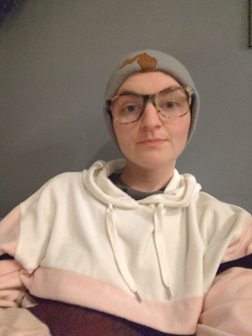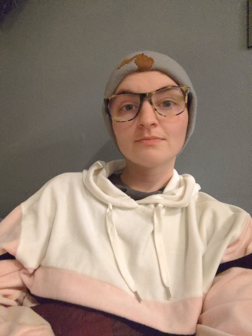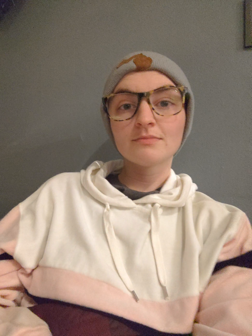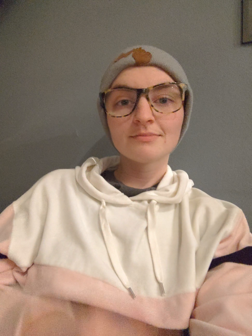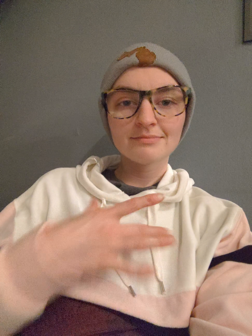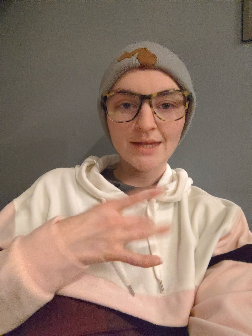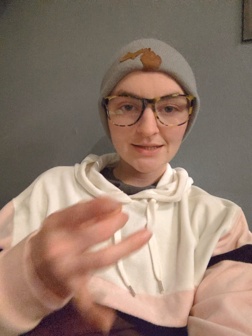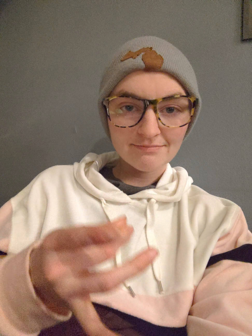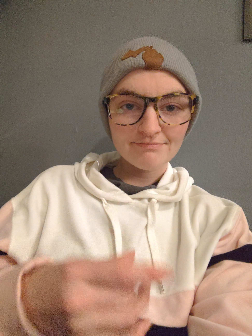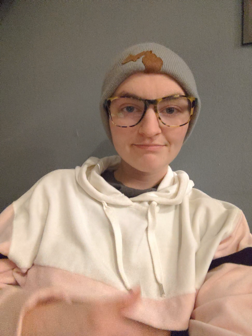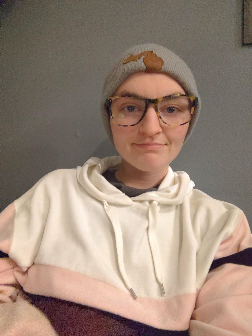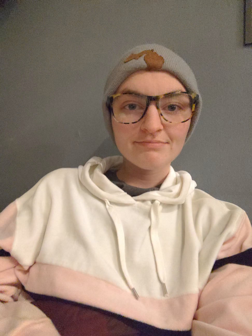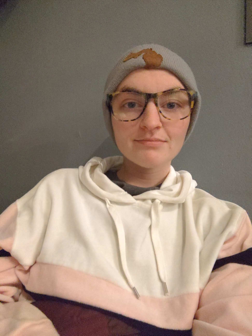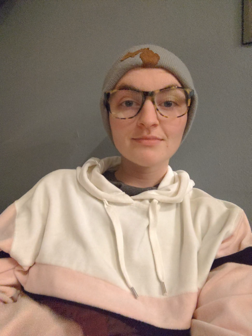like